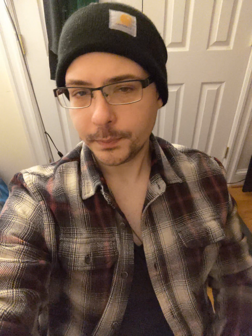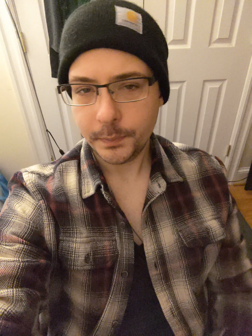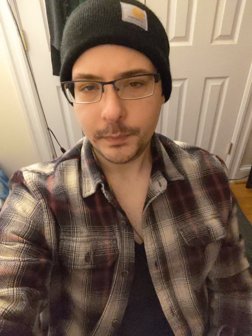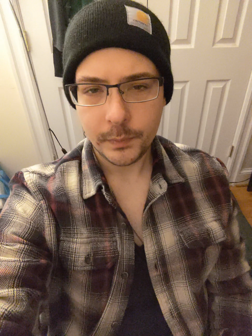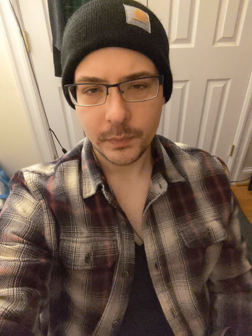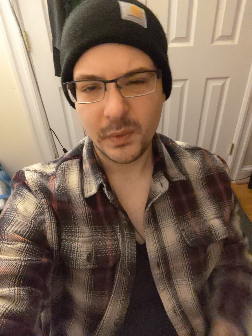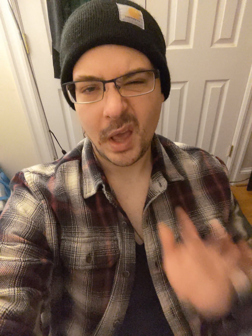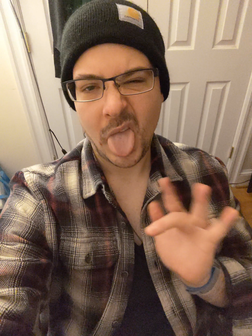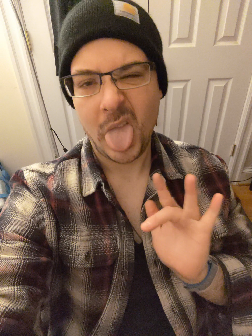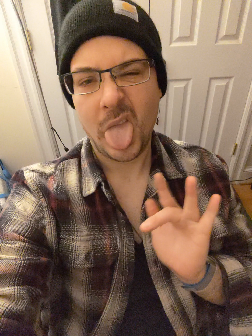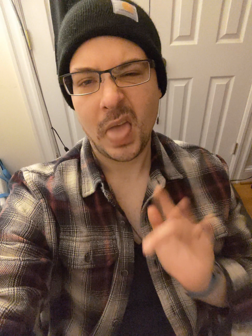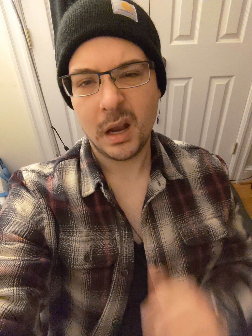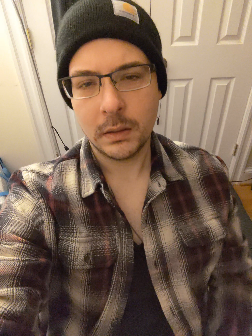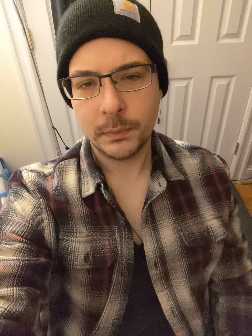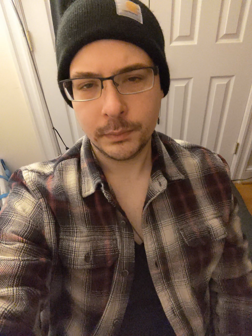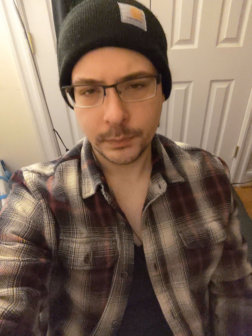yucky